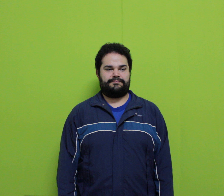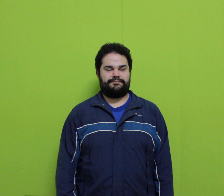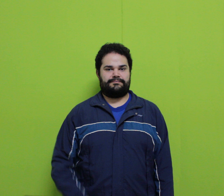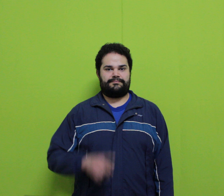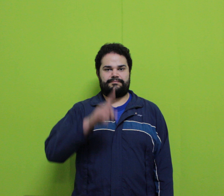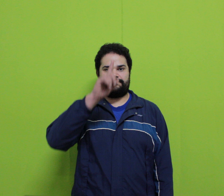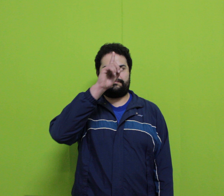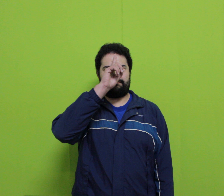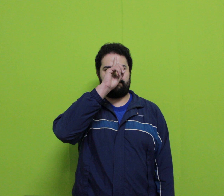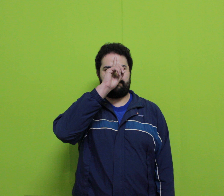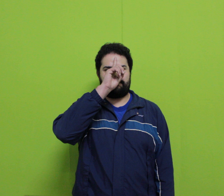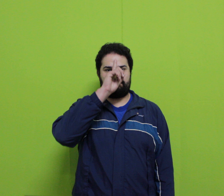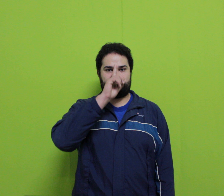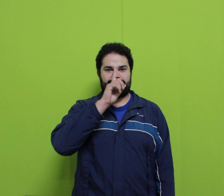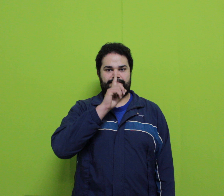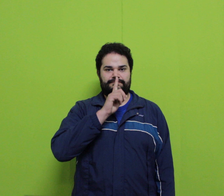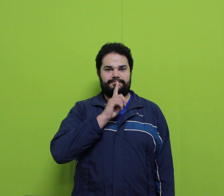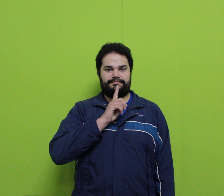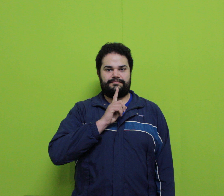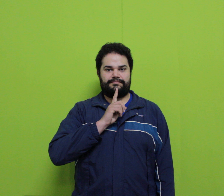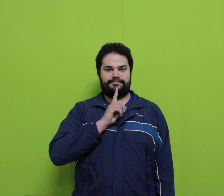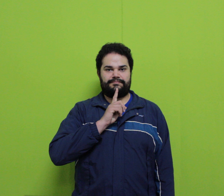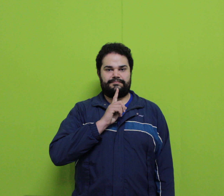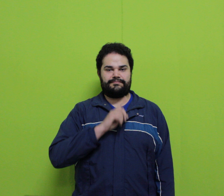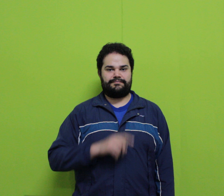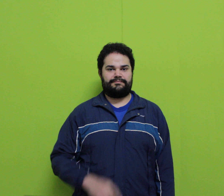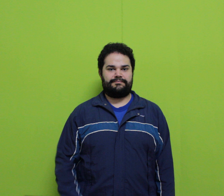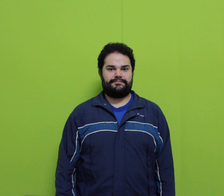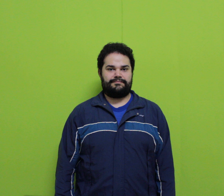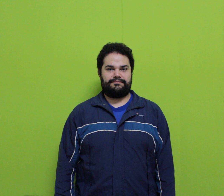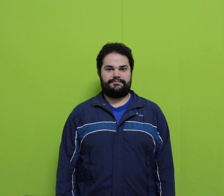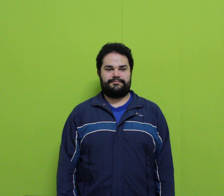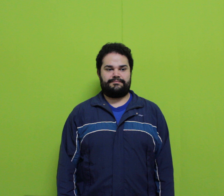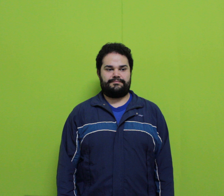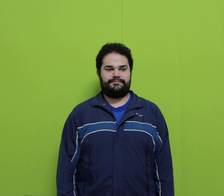amarelo